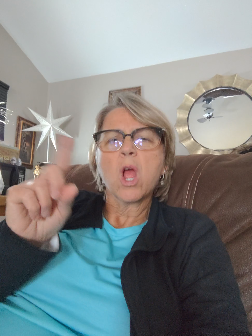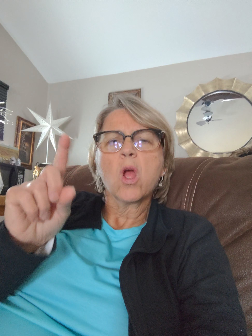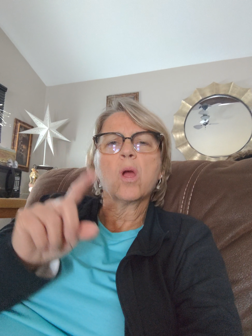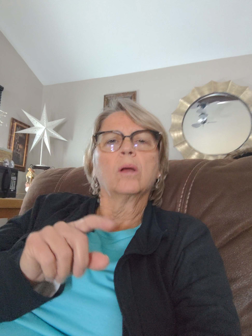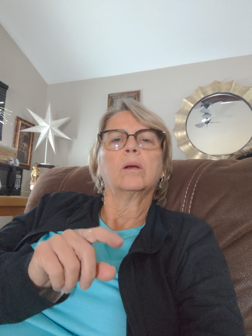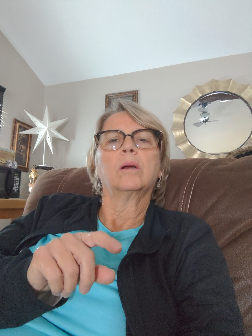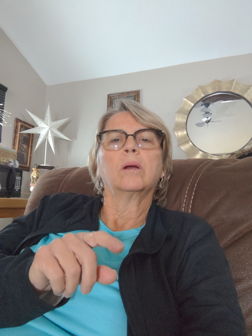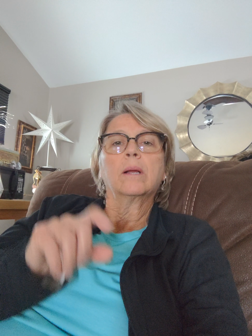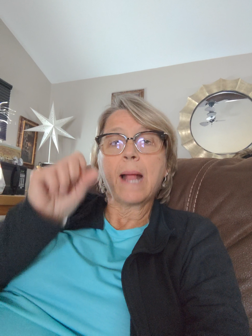where